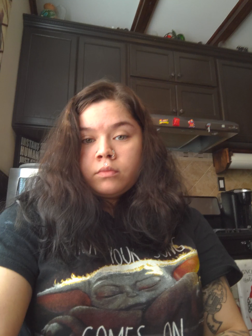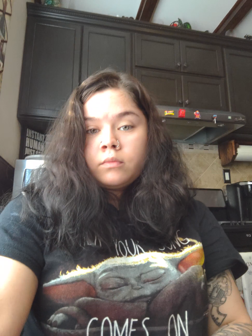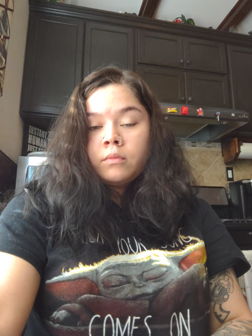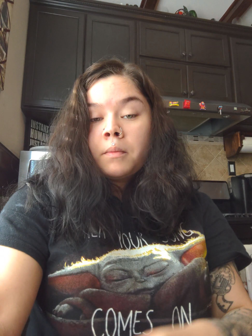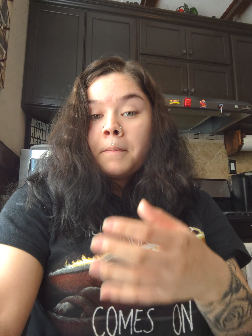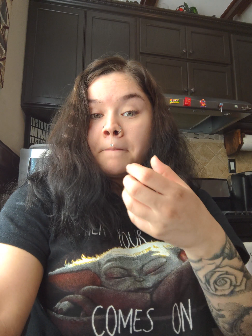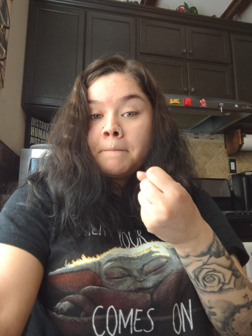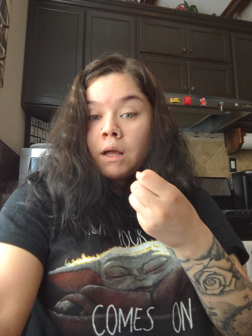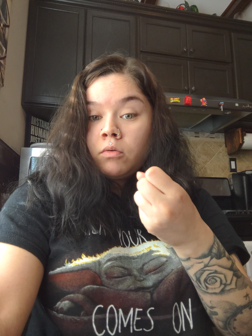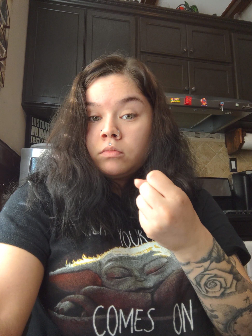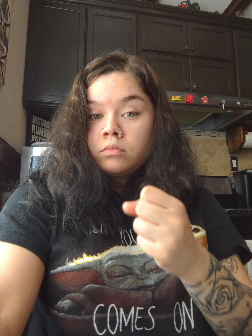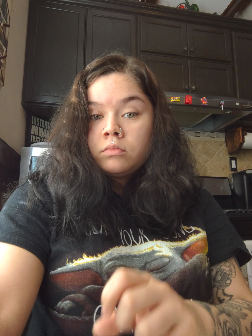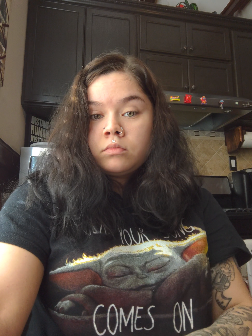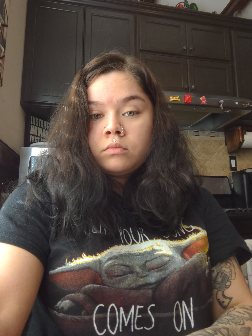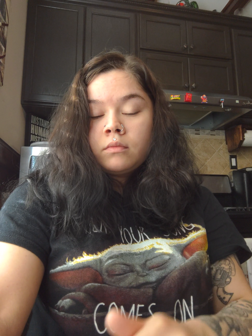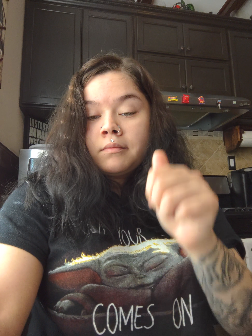milk